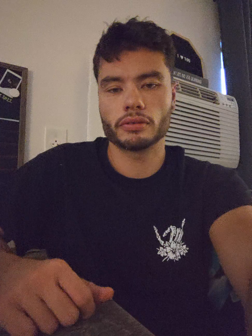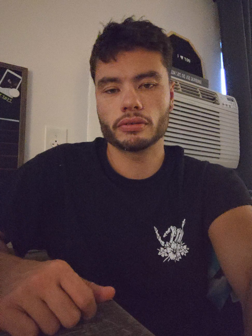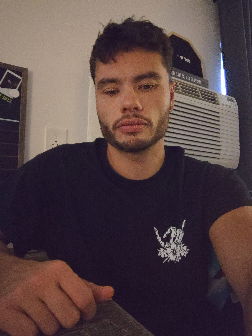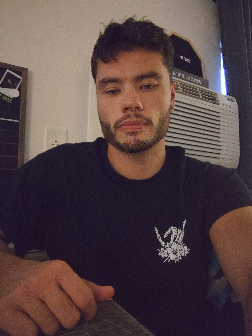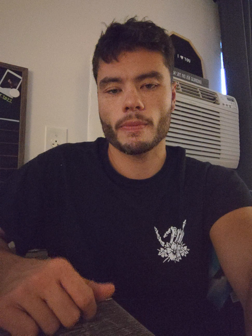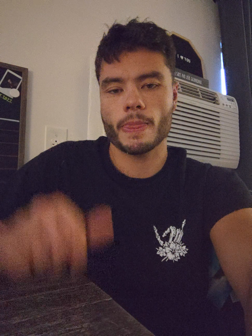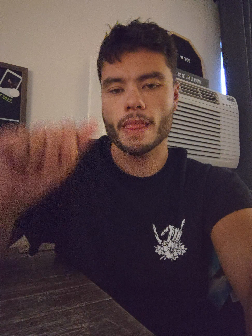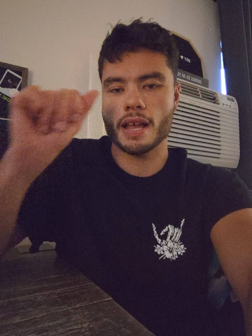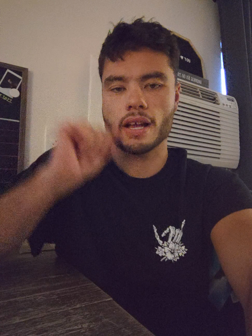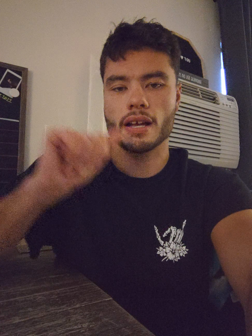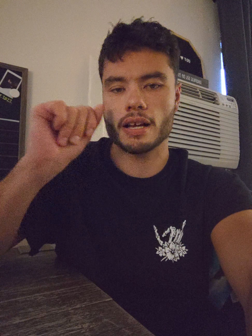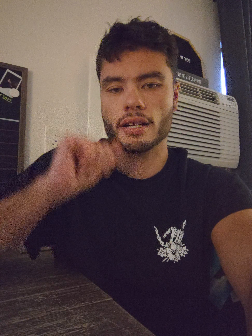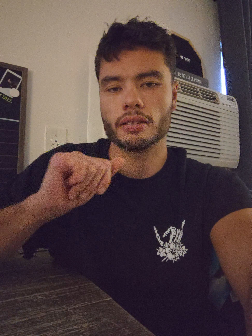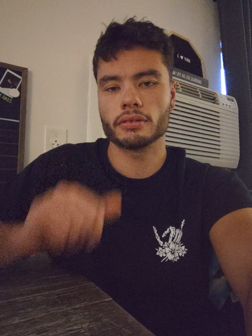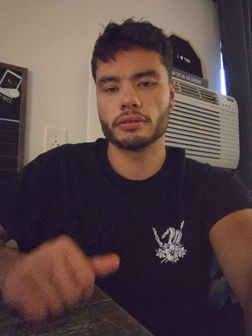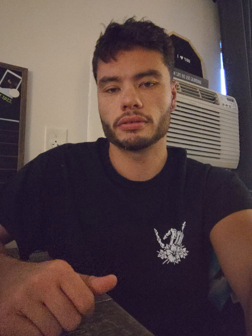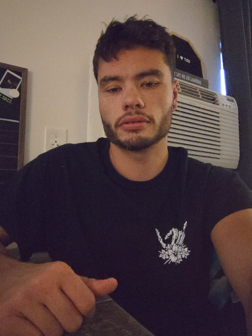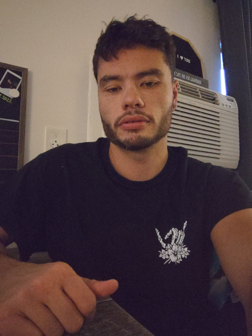aunt